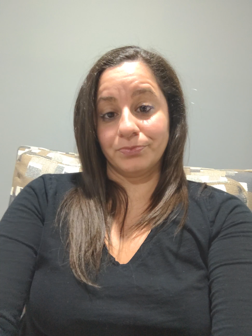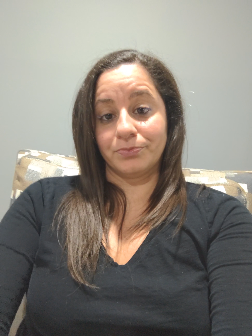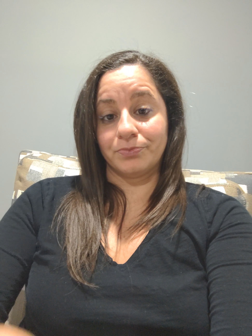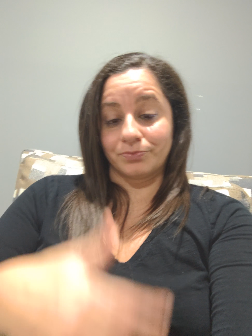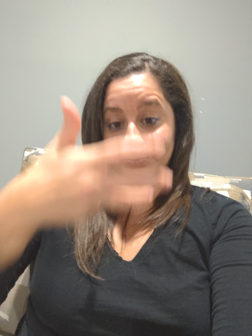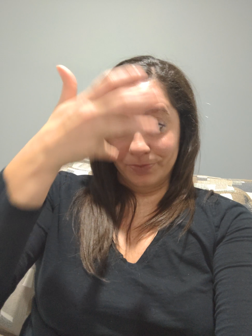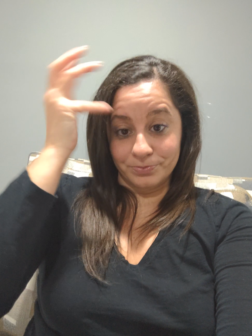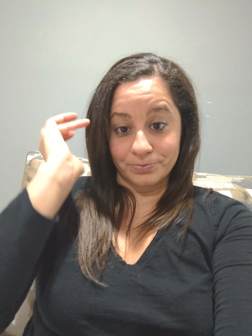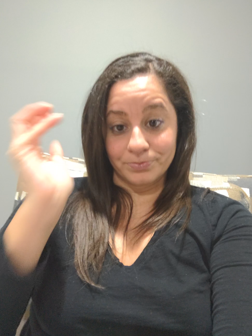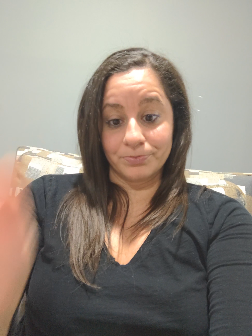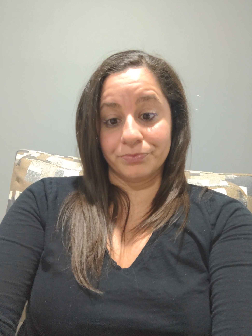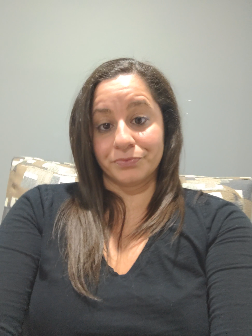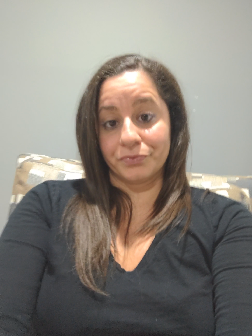lion